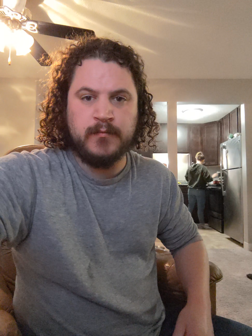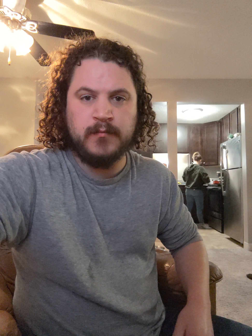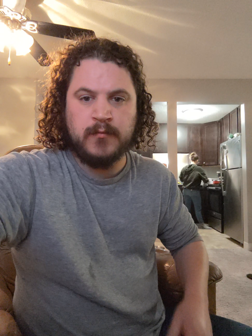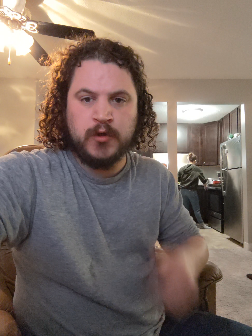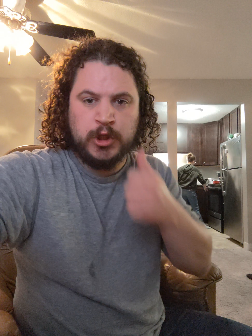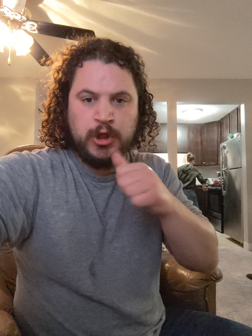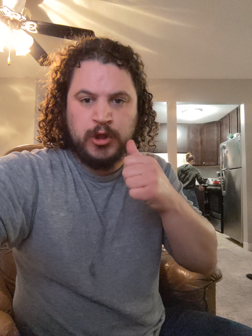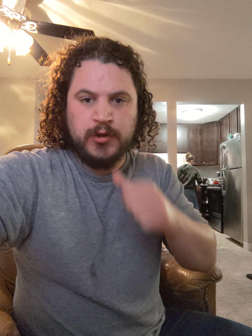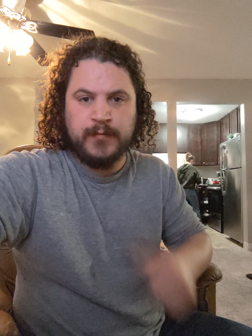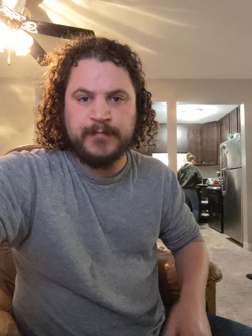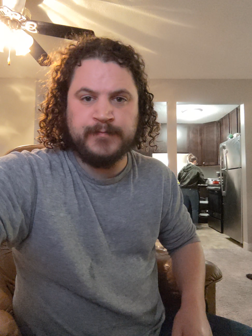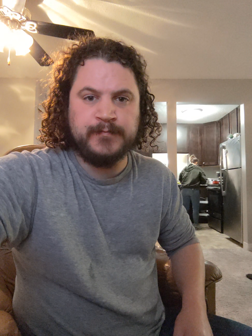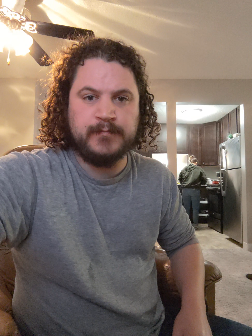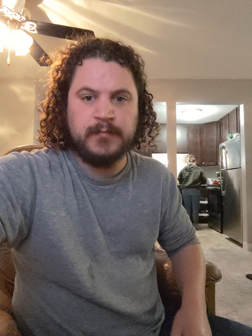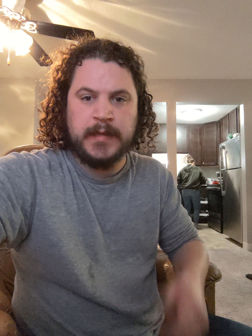girl